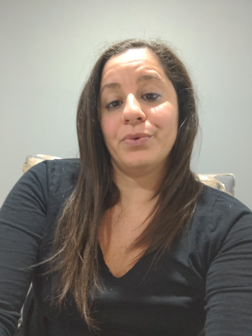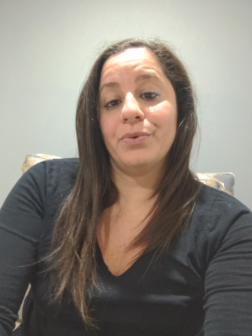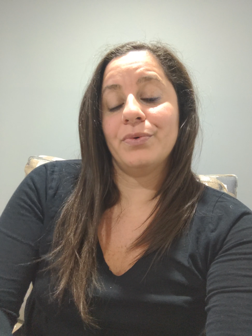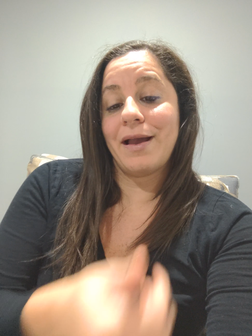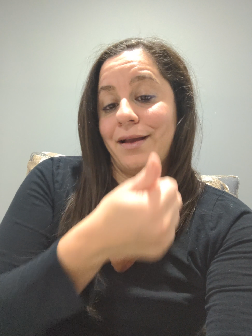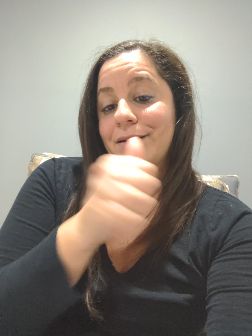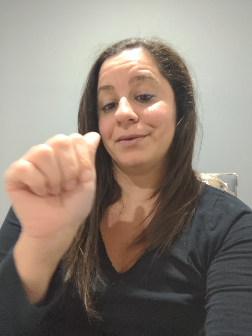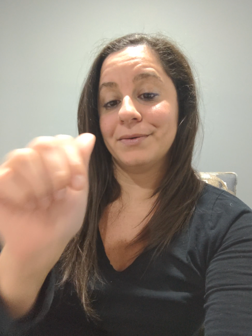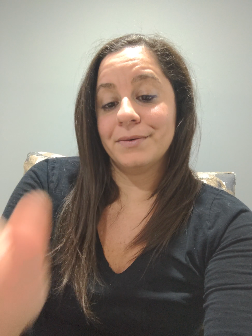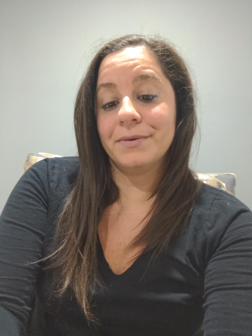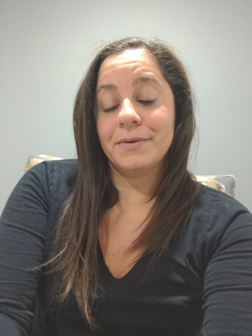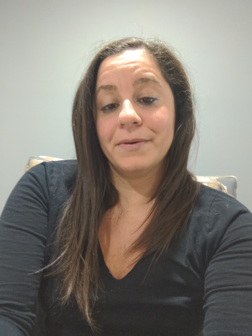any